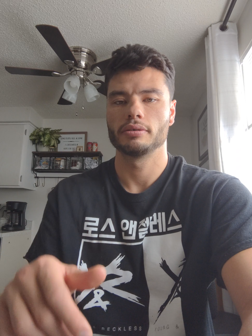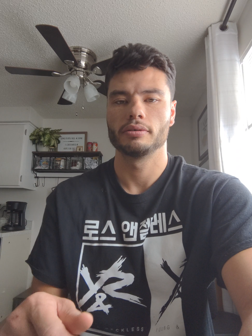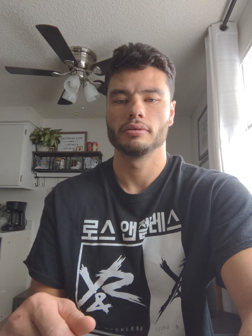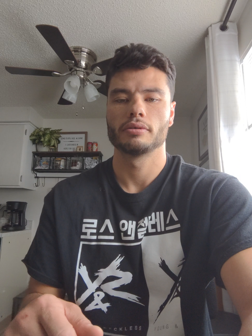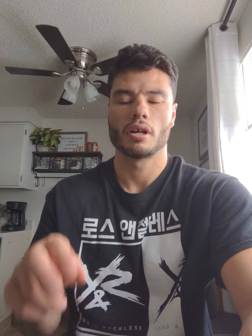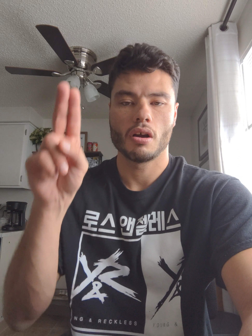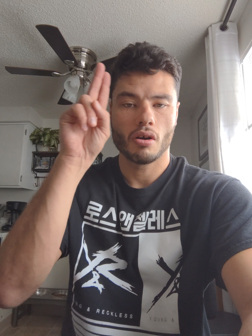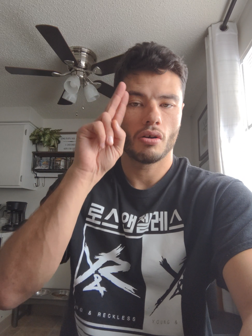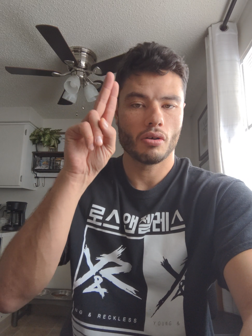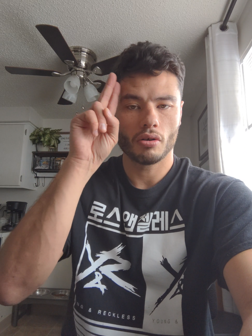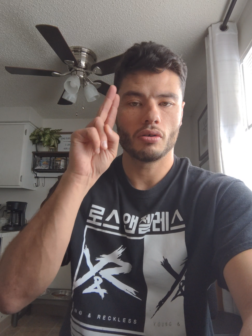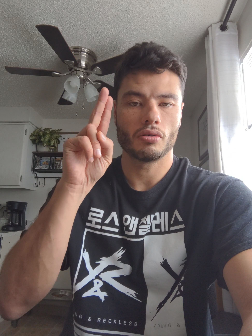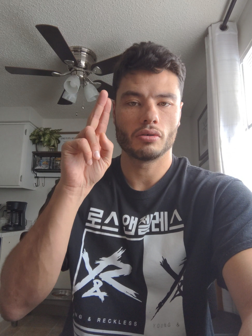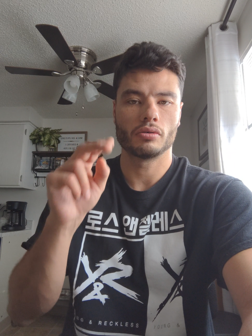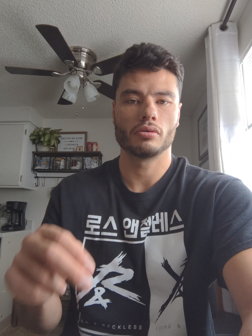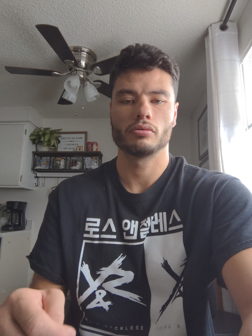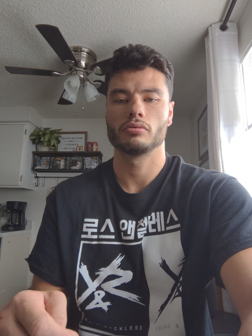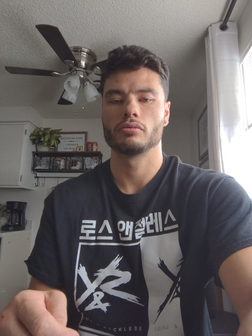uncle